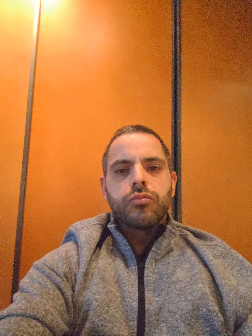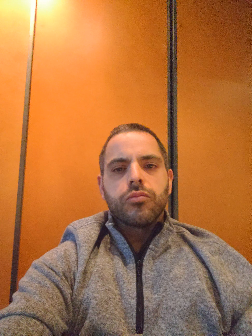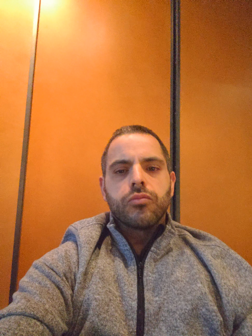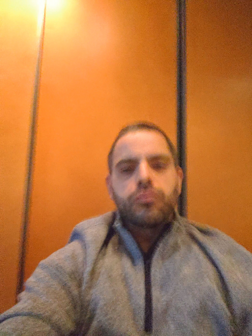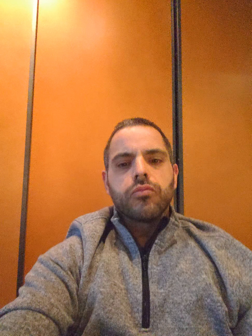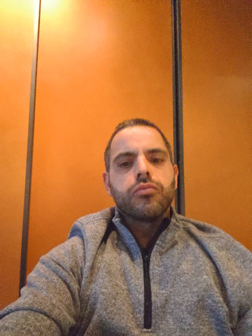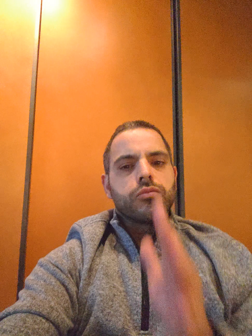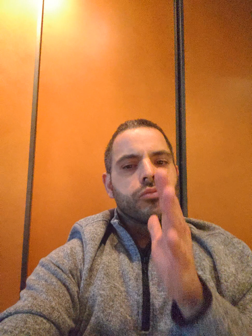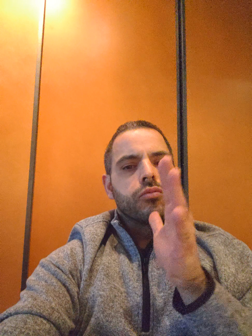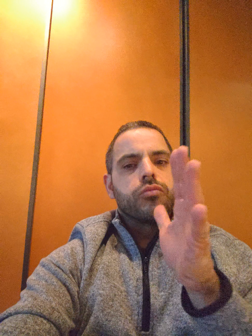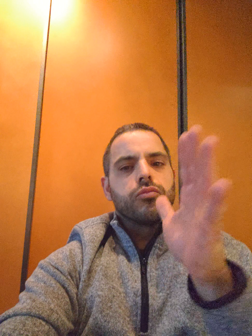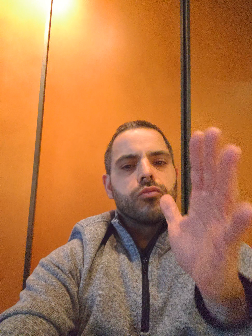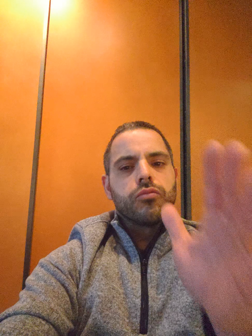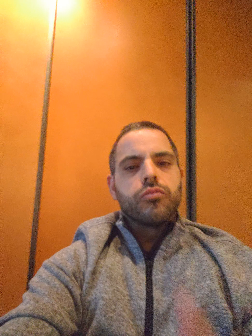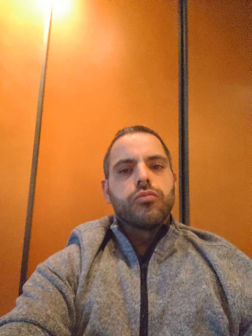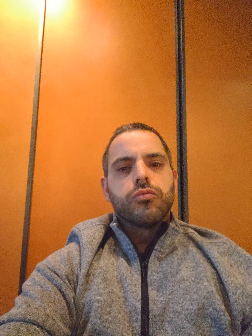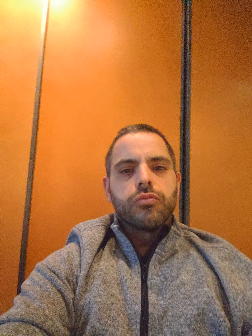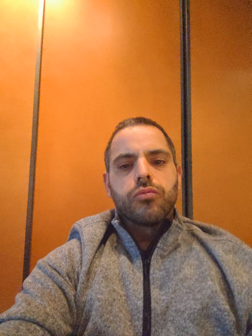grandma